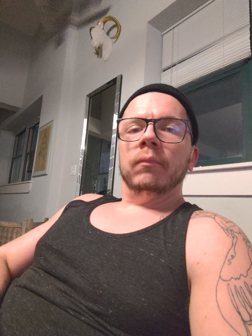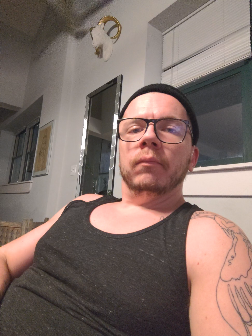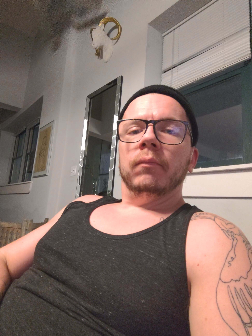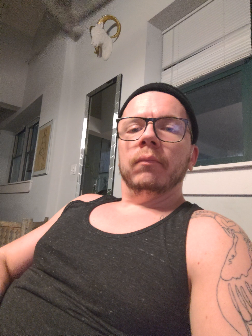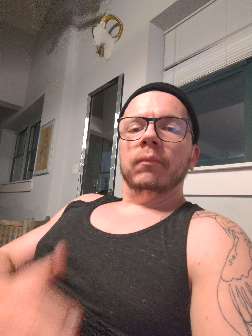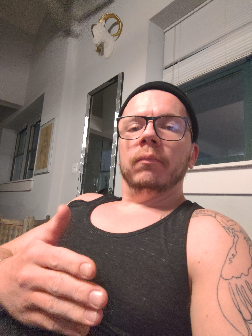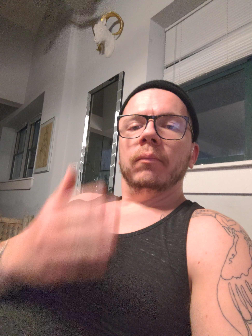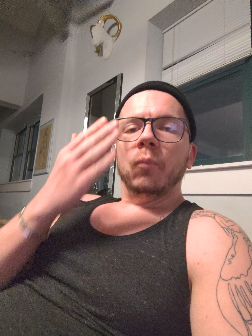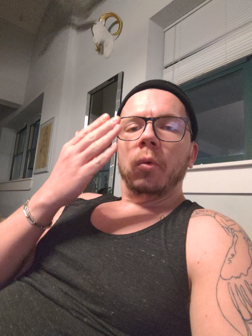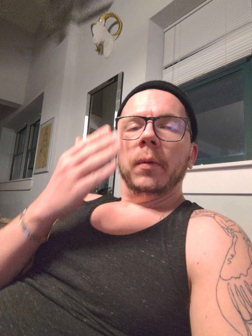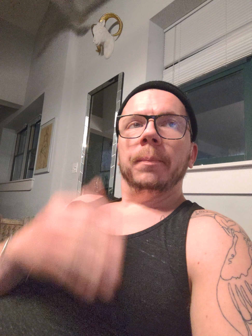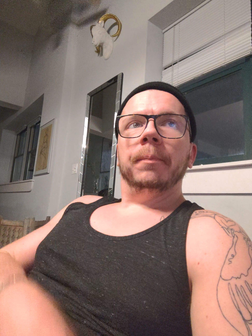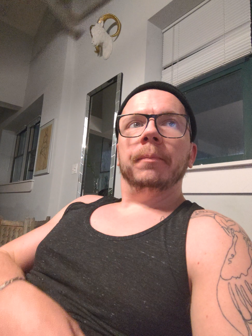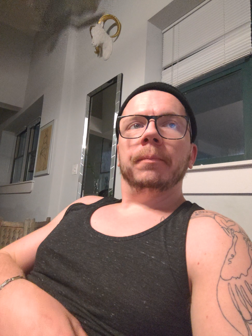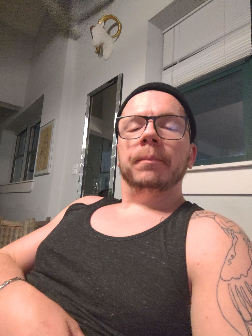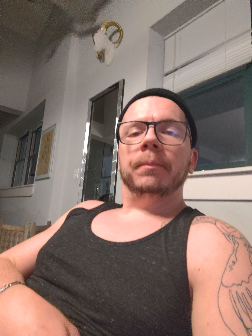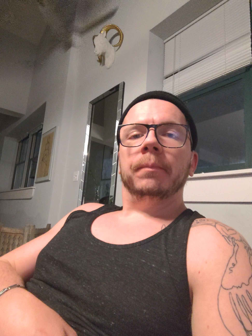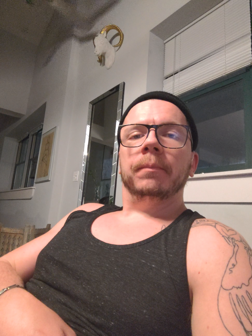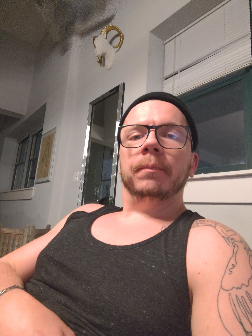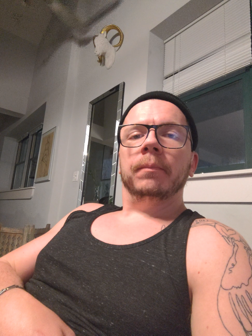morning